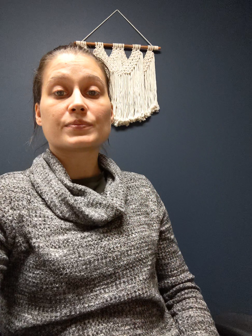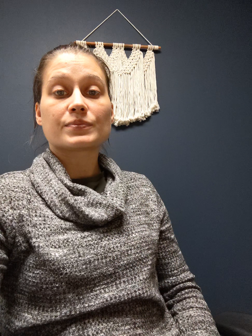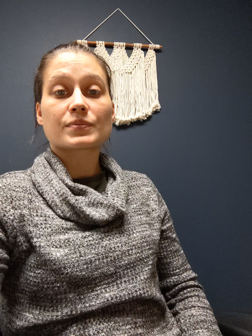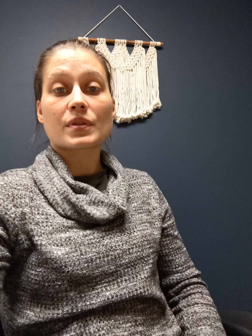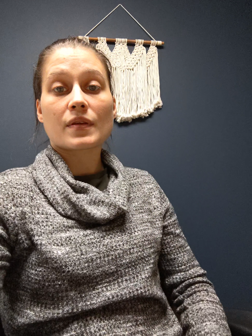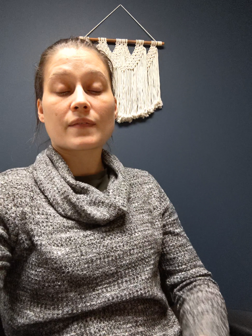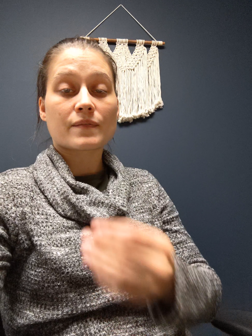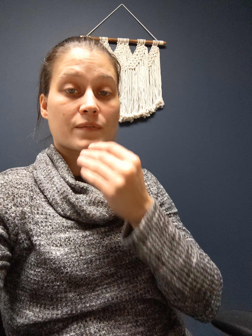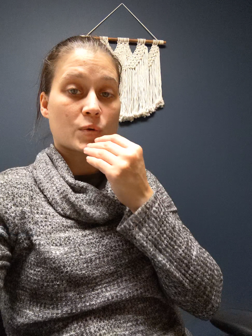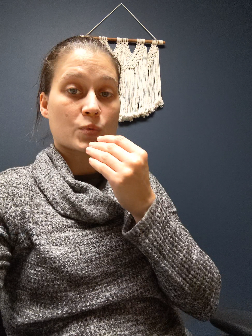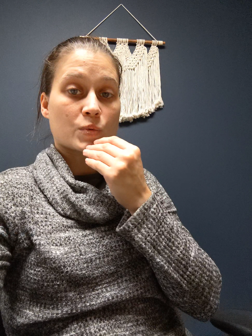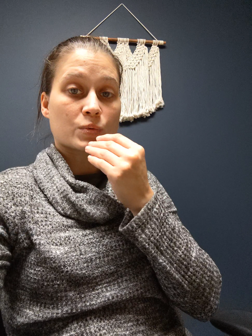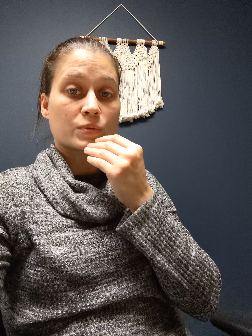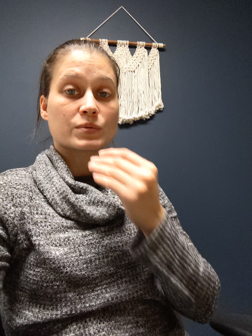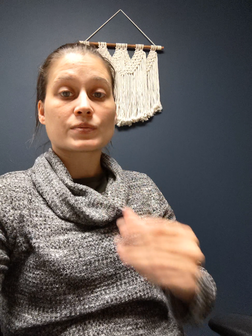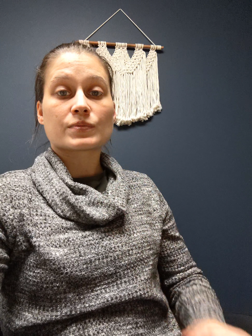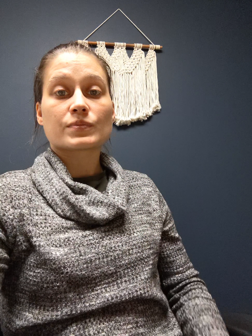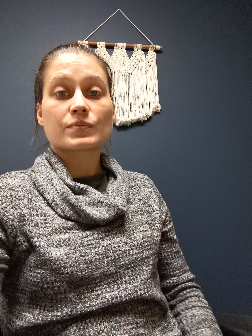food